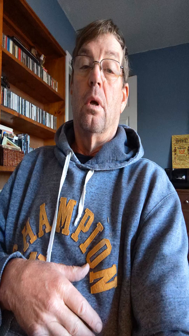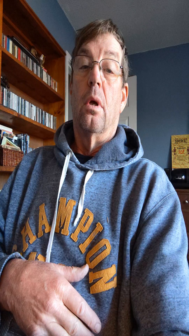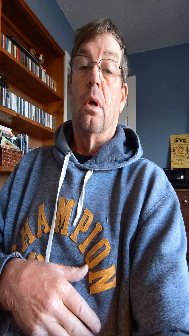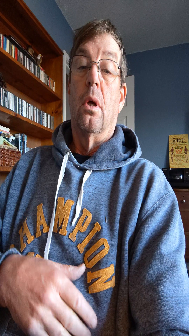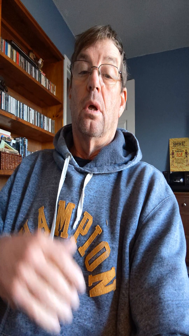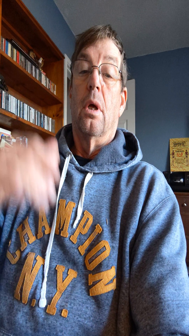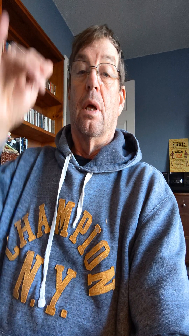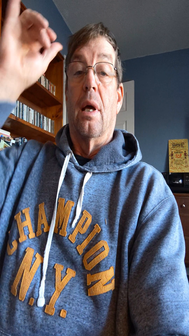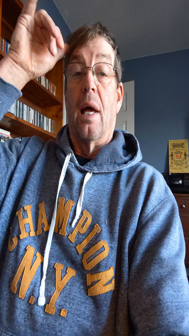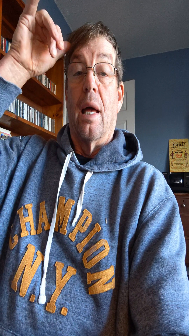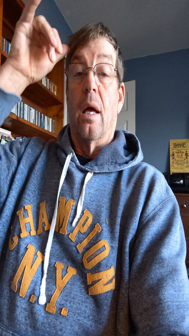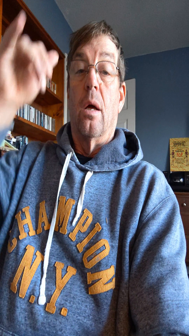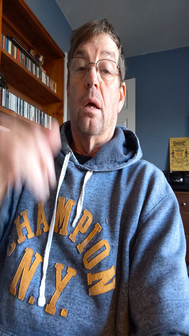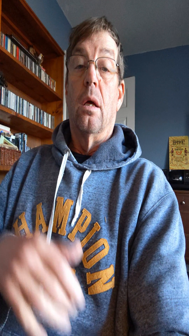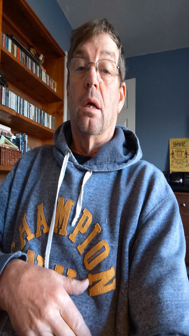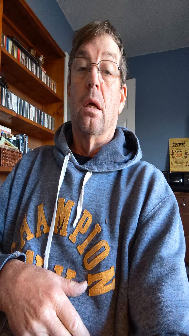cow